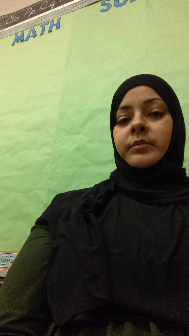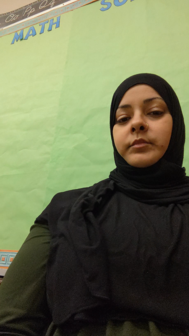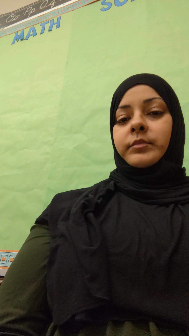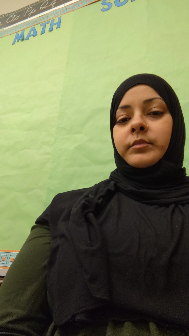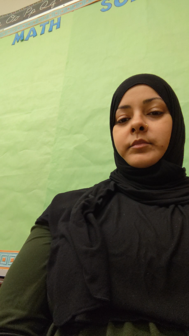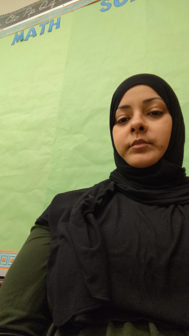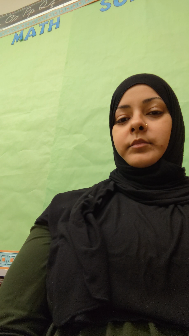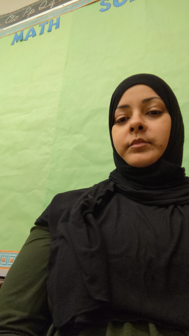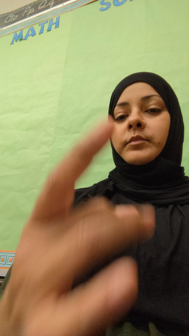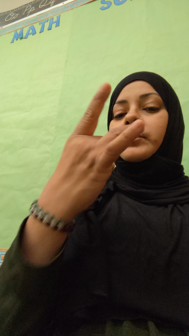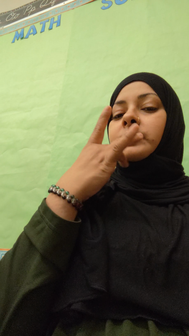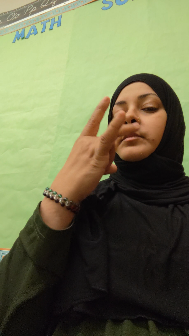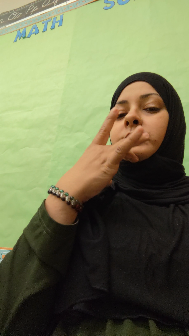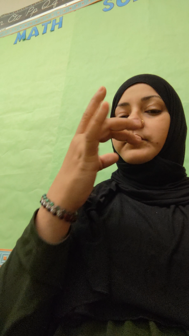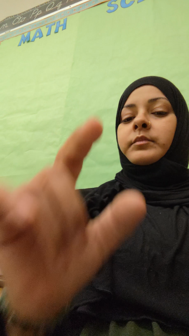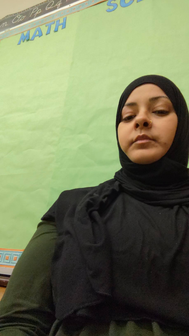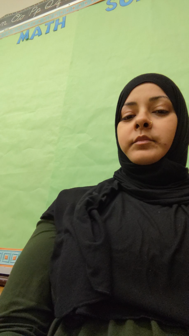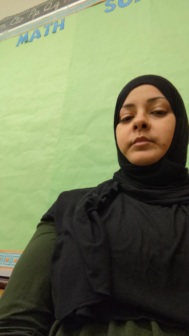light bulb